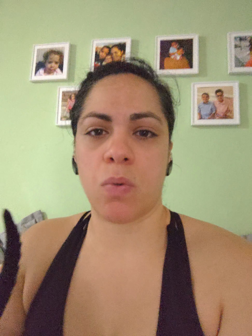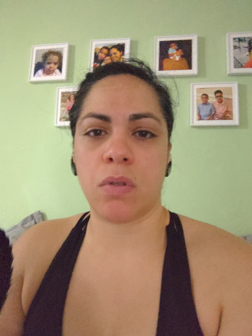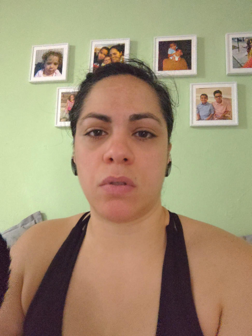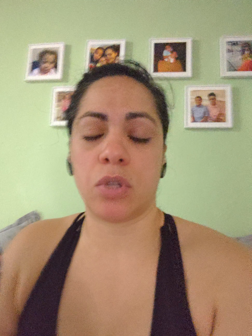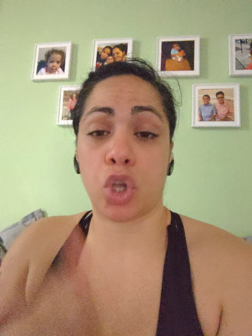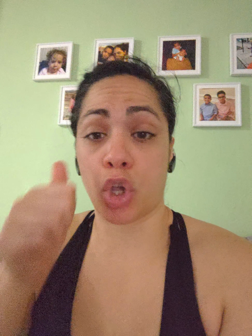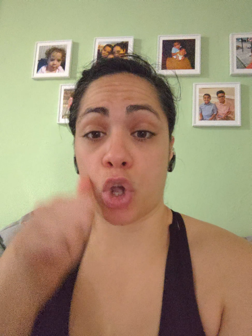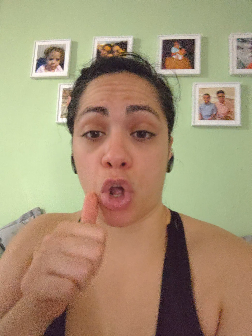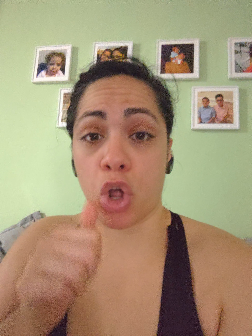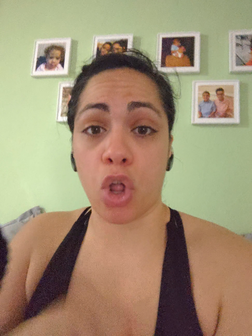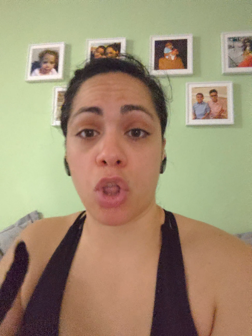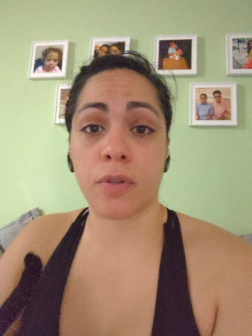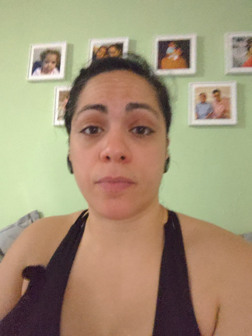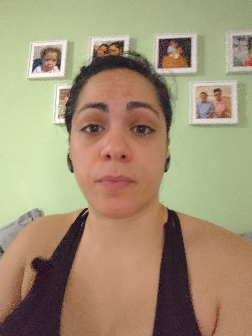girl